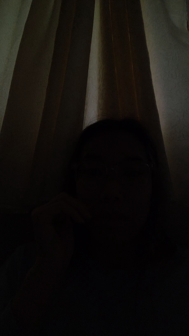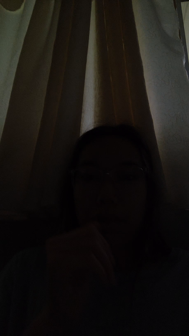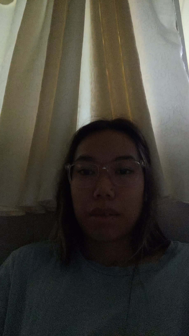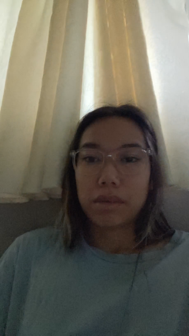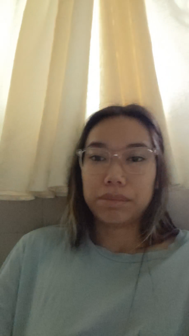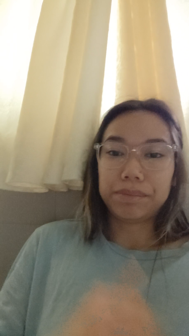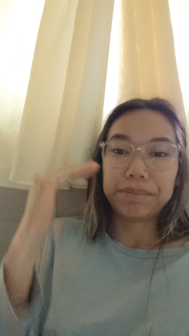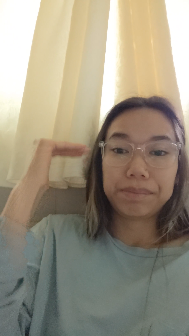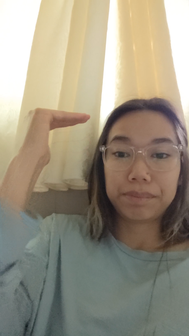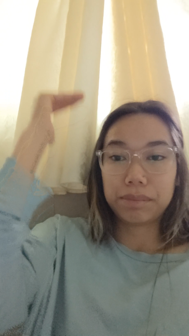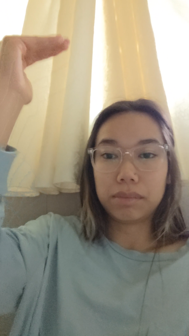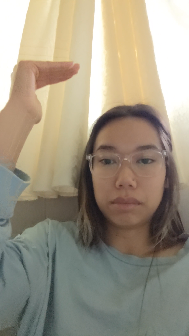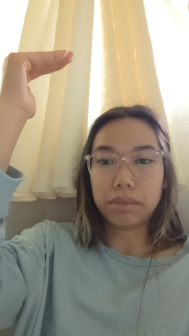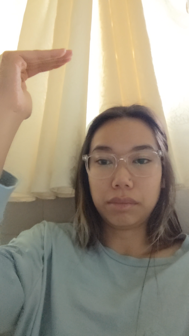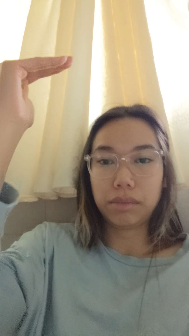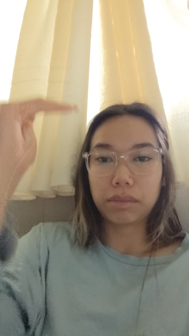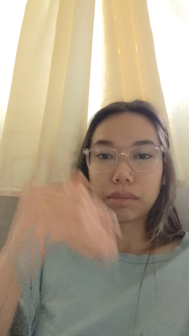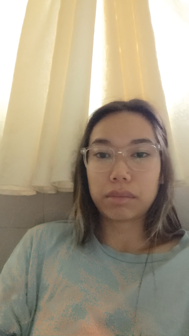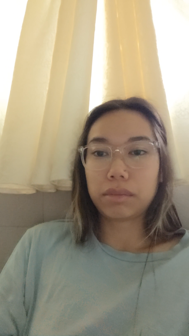big